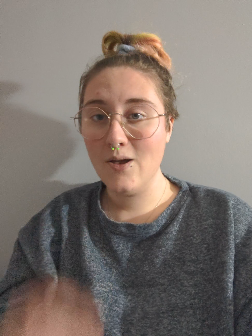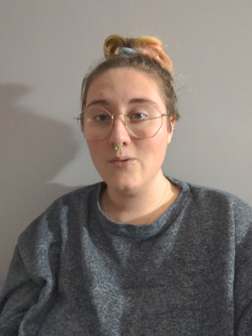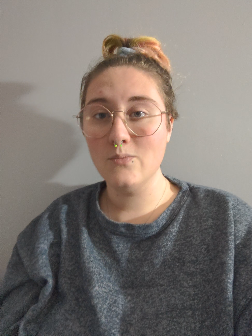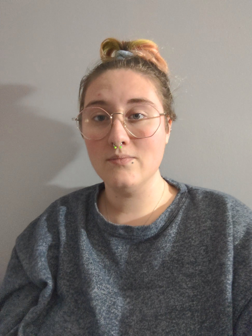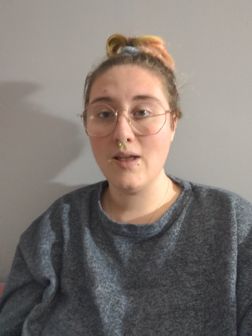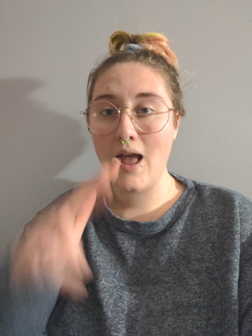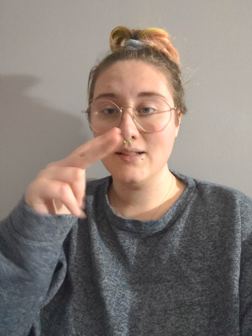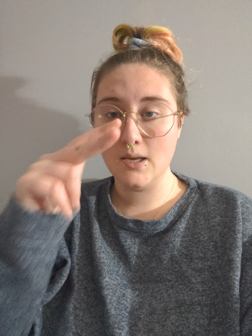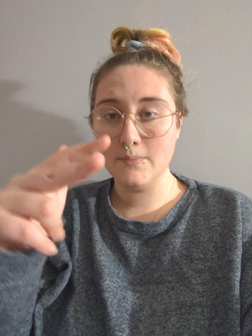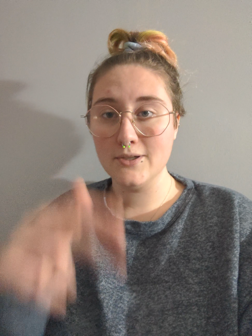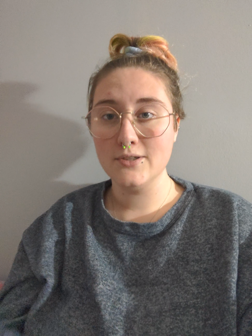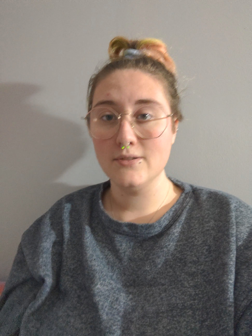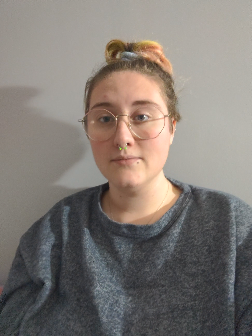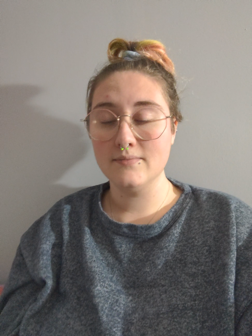helicopter